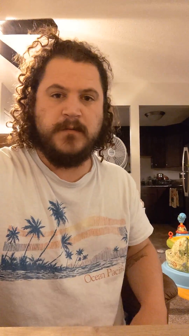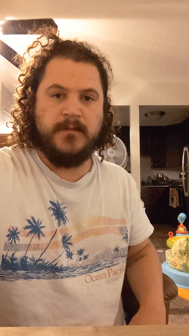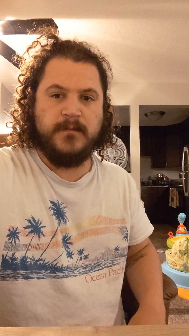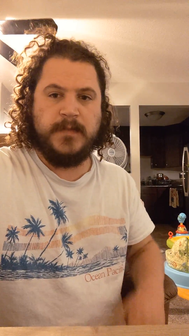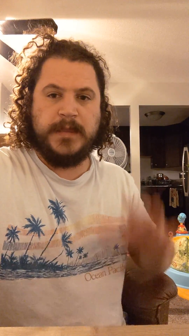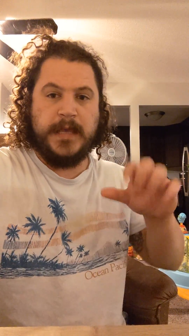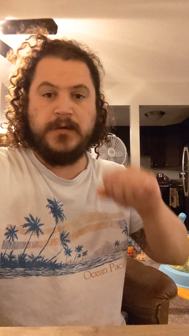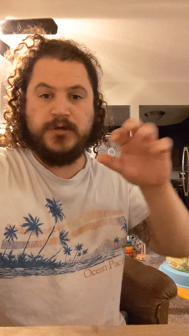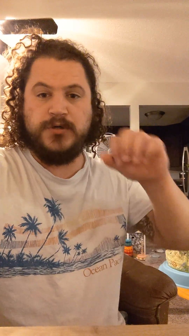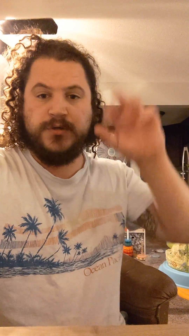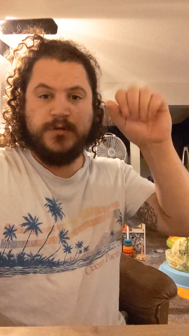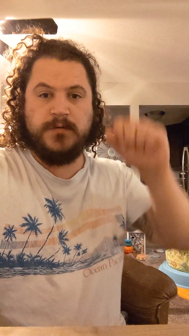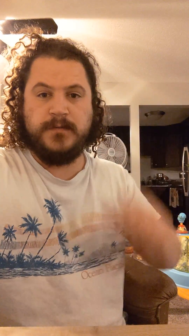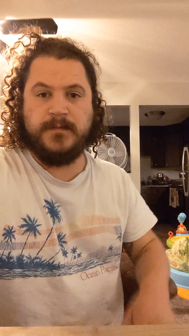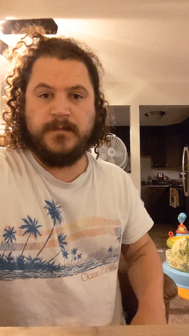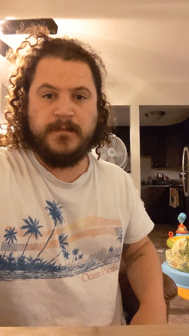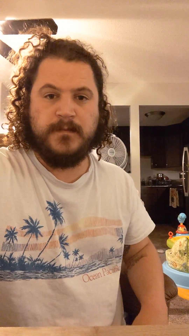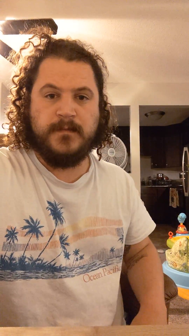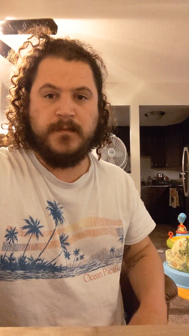ladder